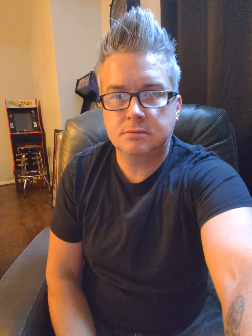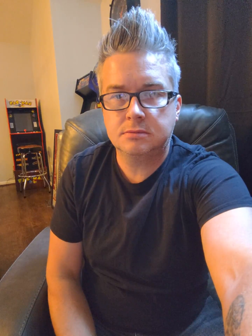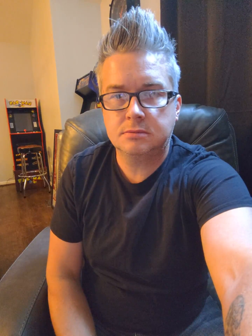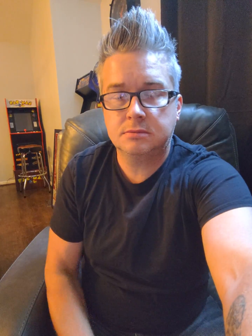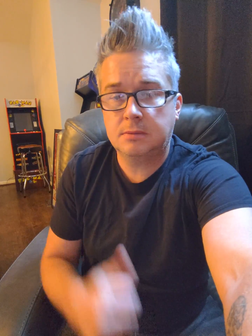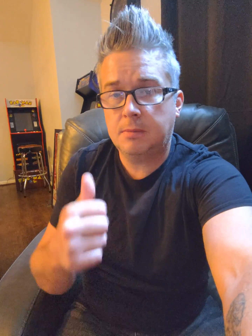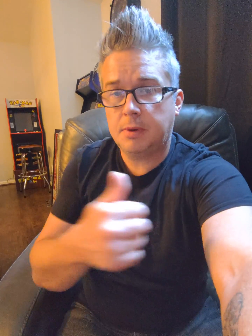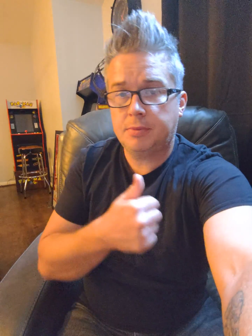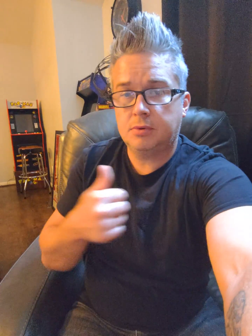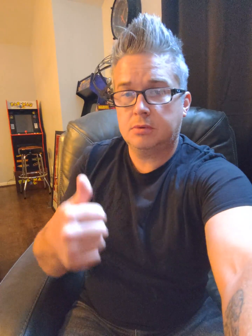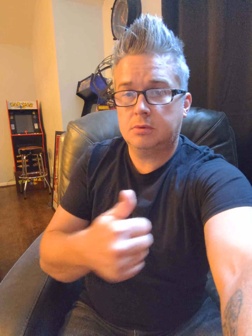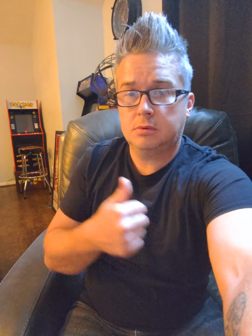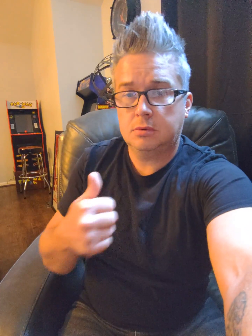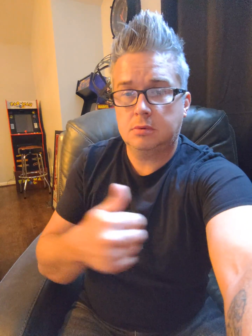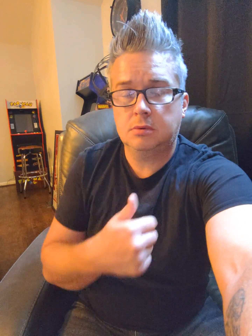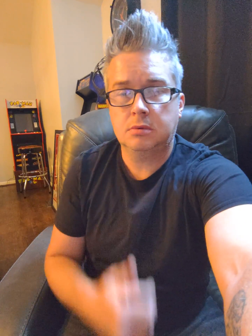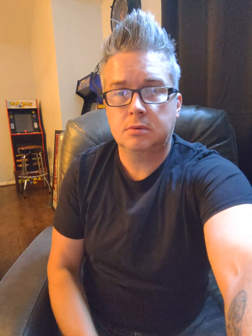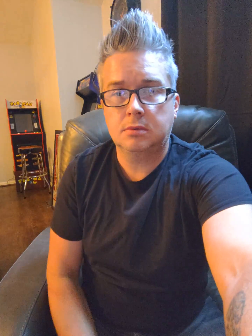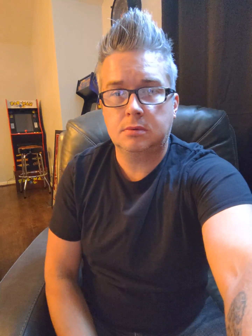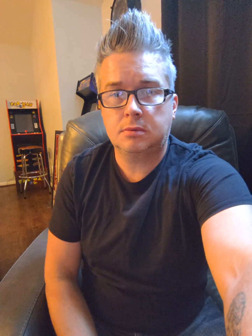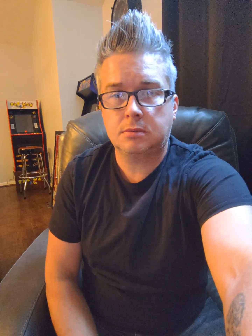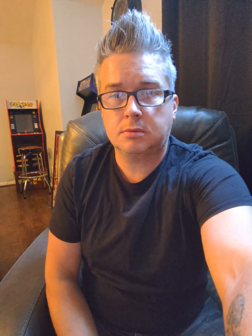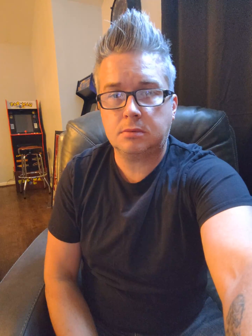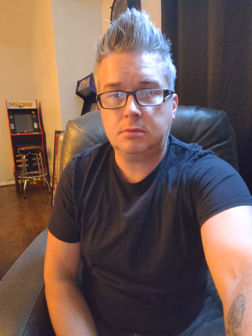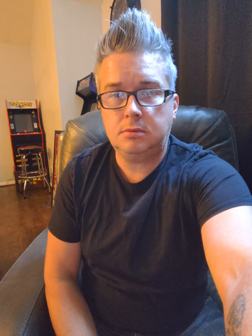basement